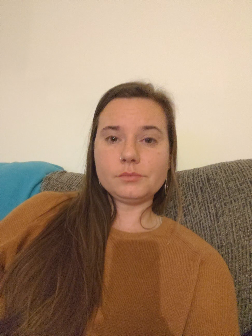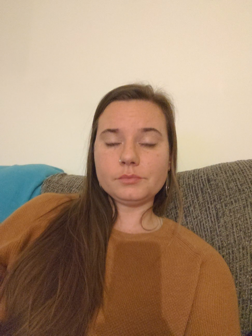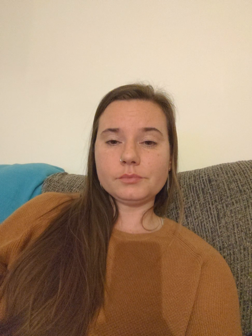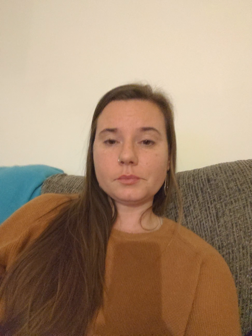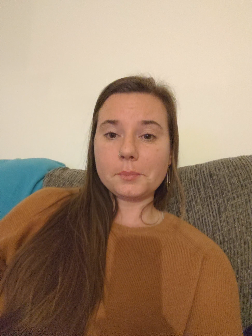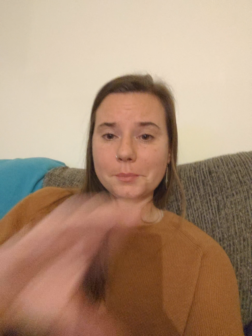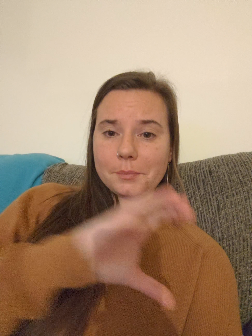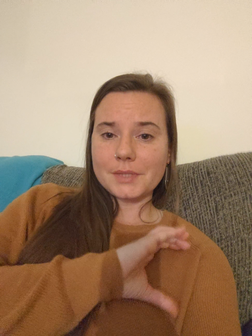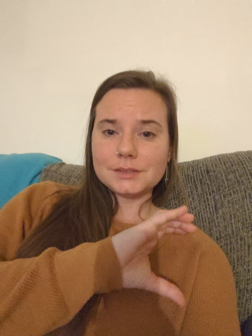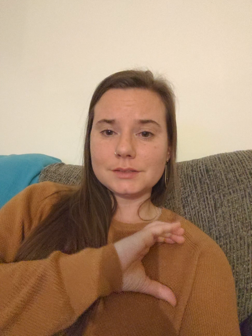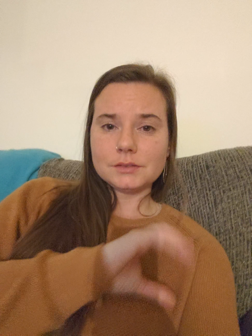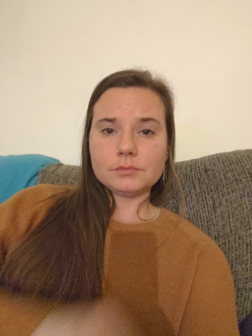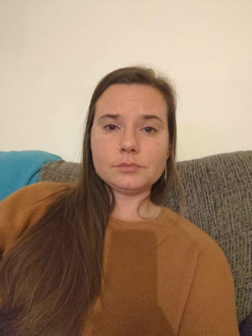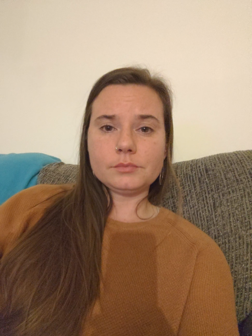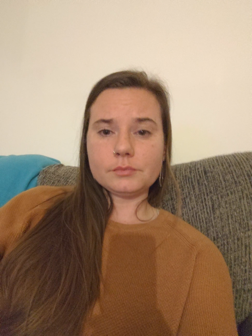police